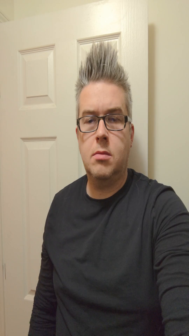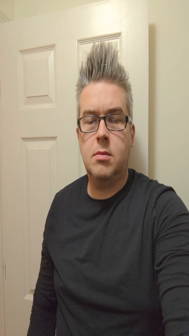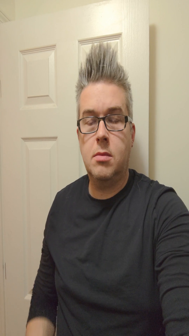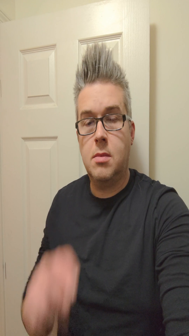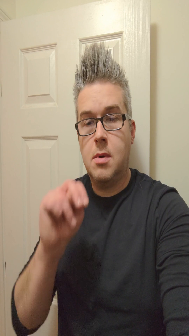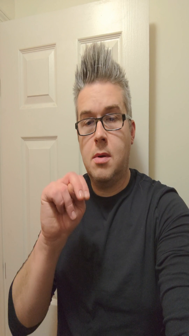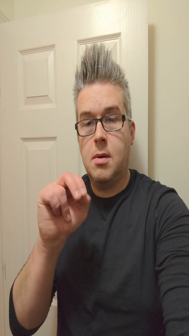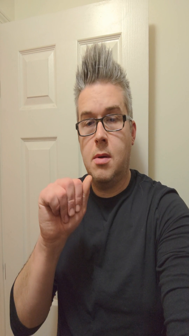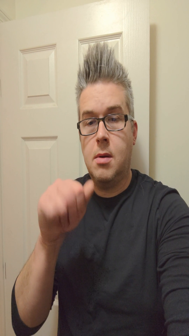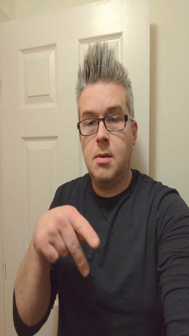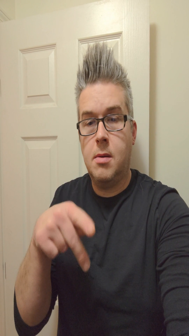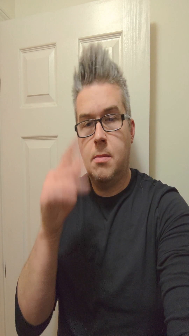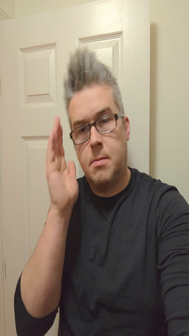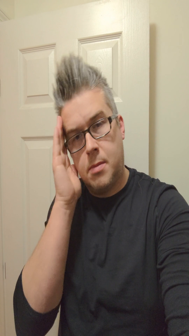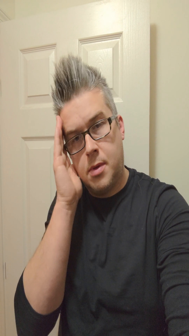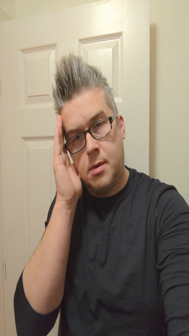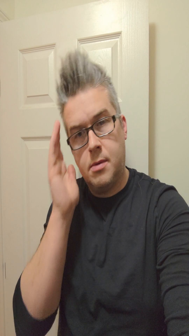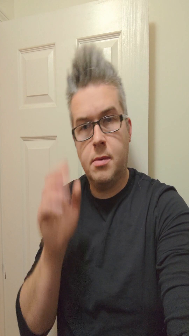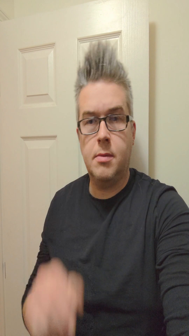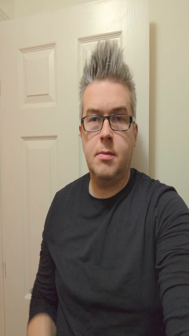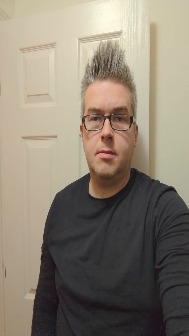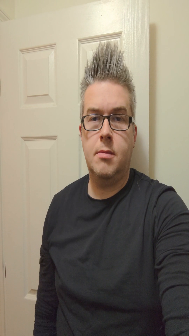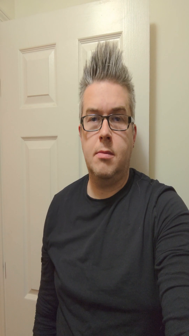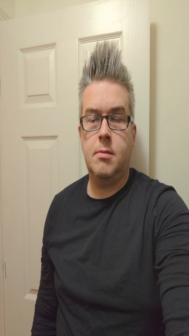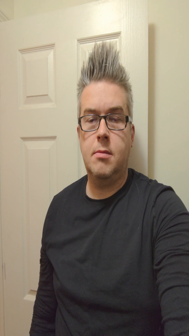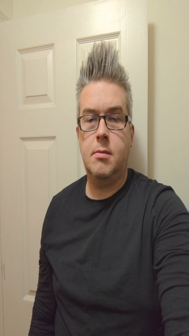nap